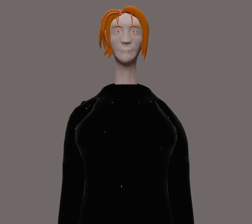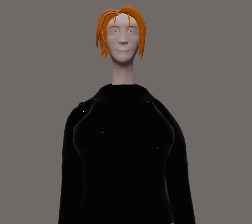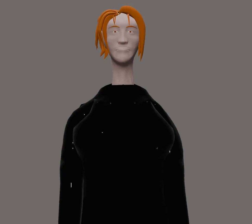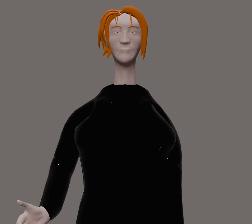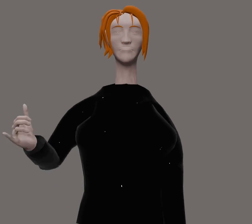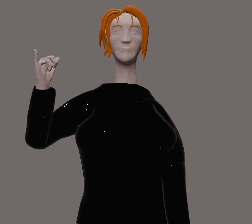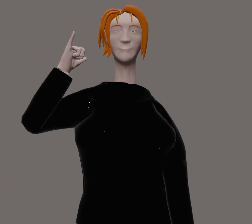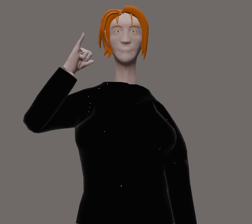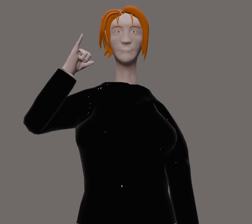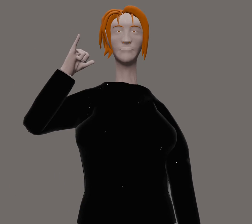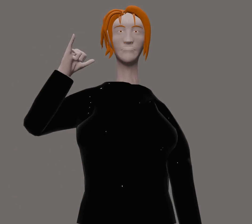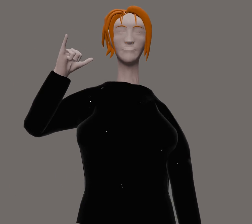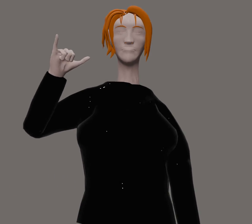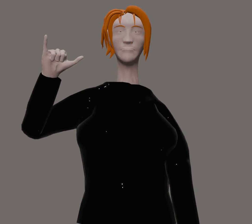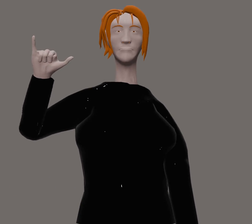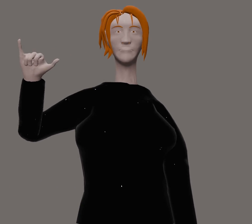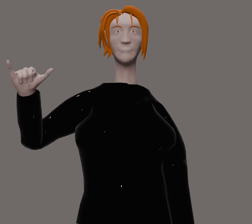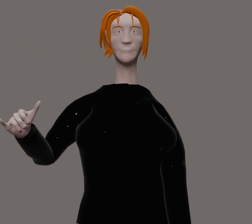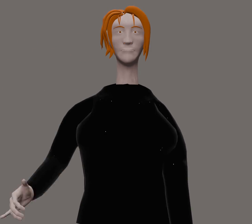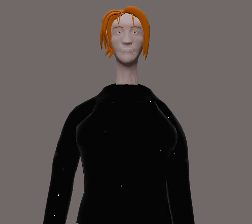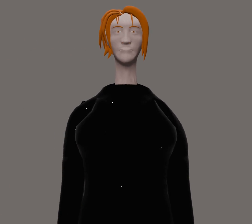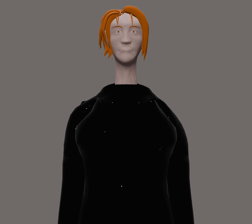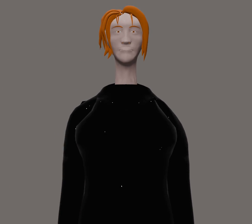Blonde